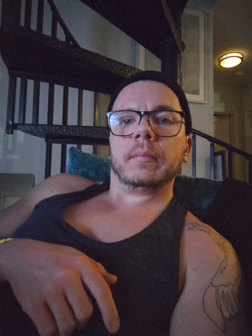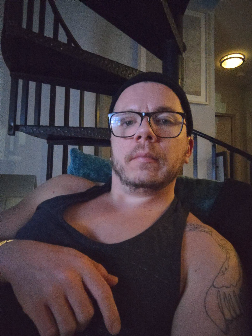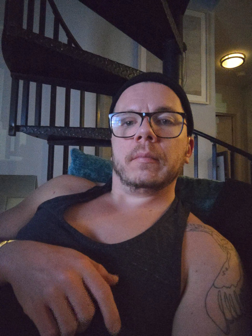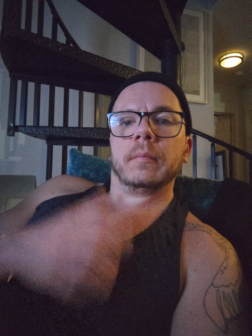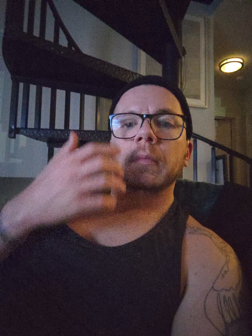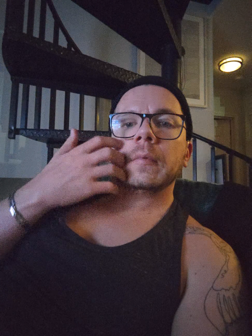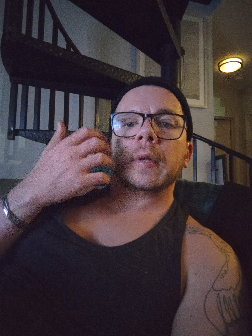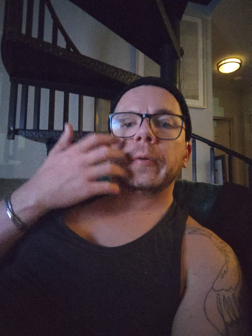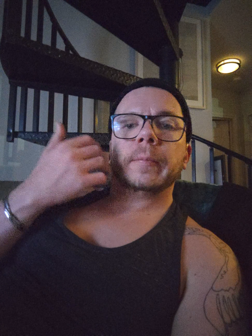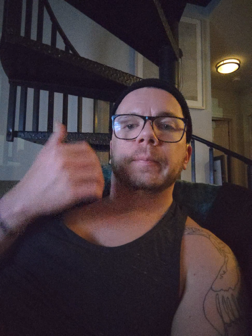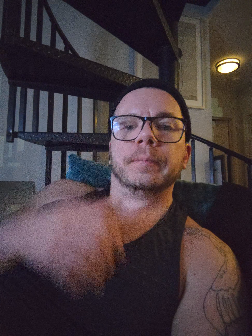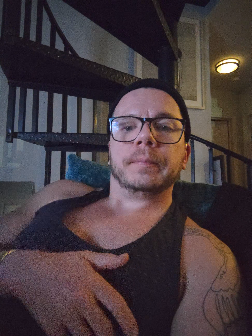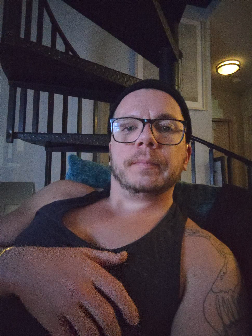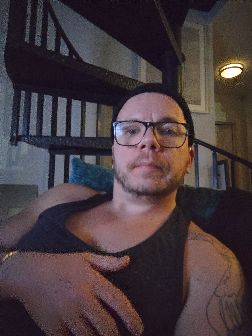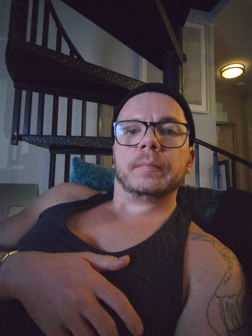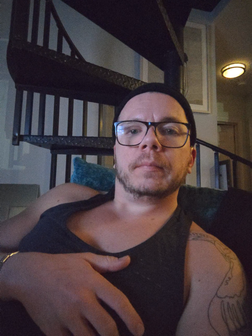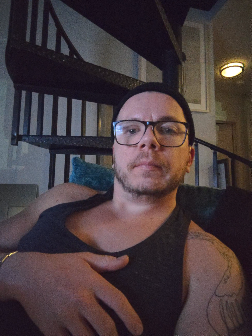tiger